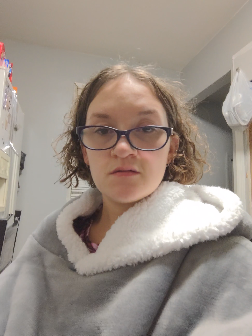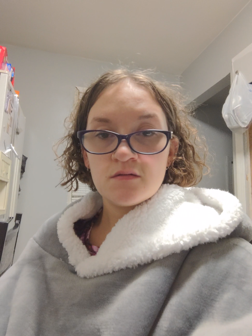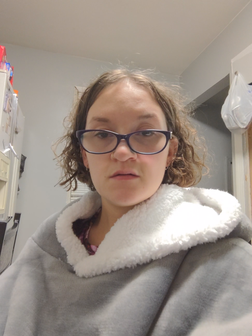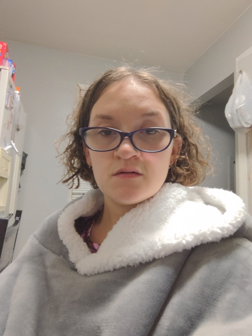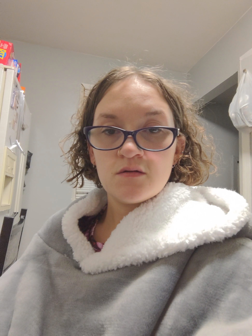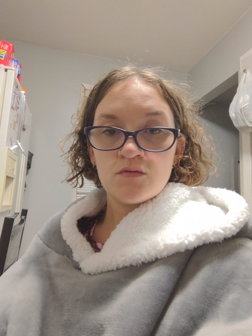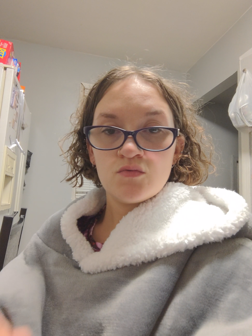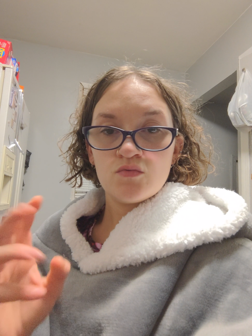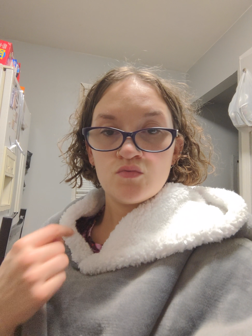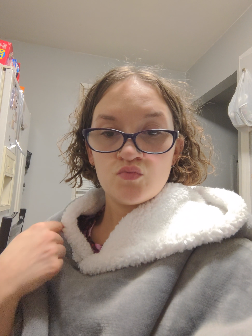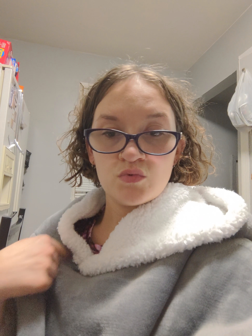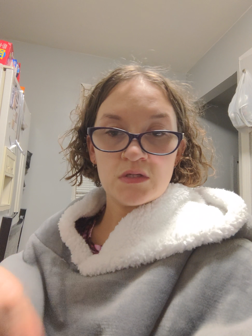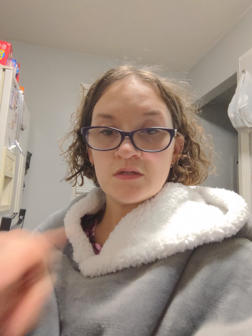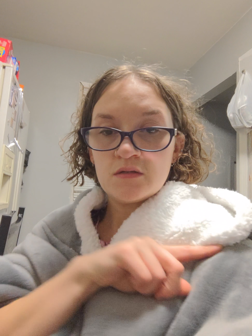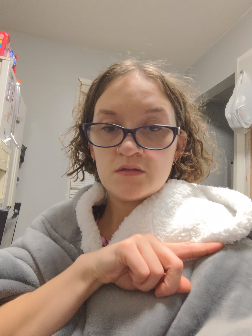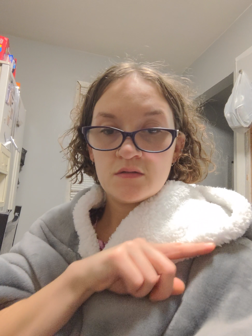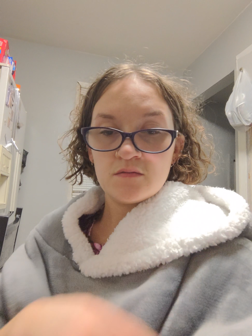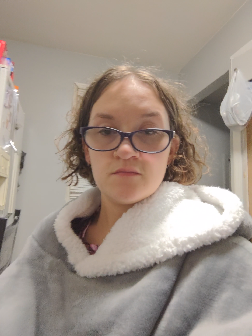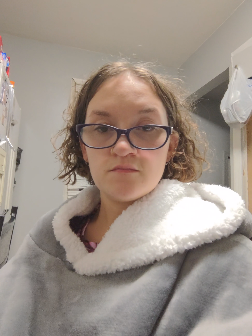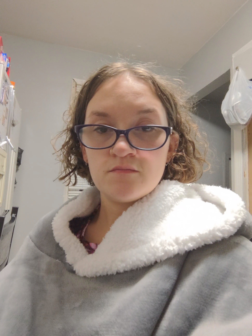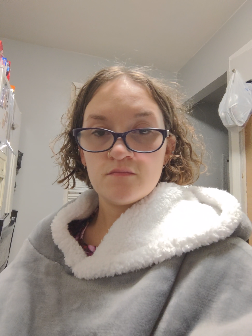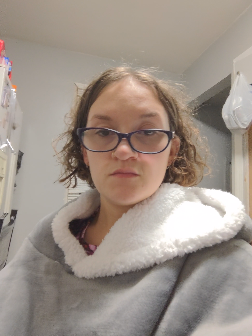we